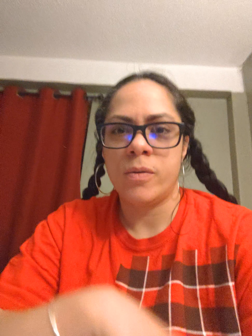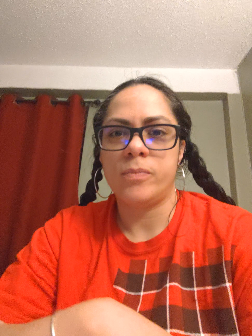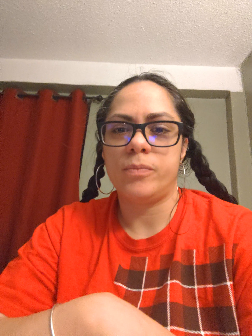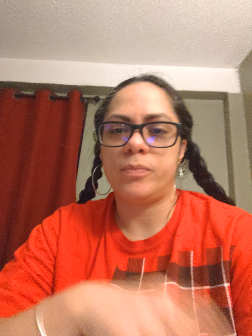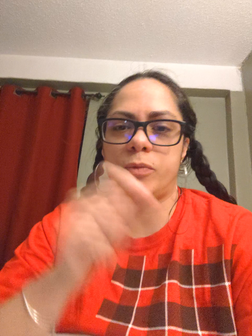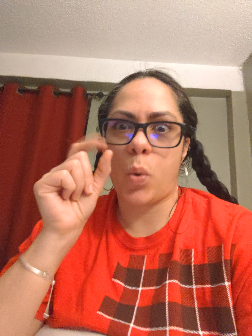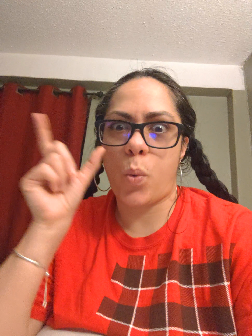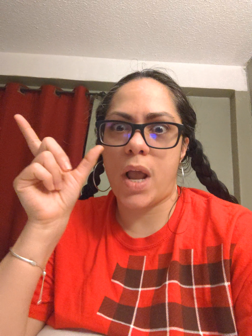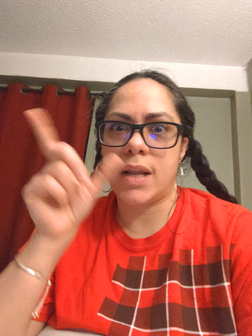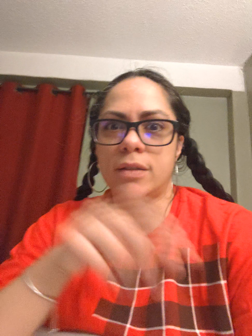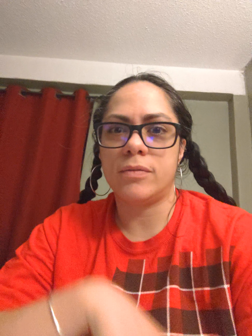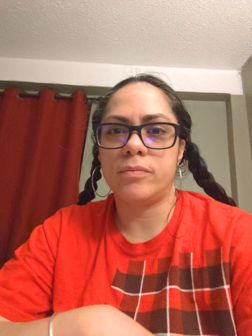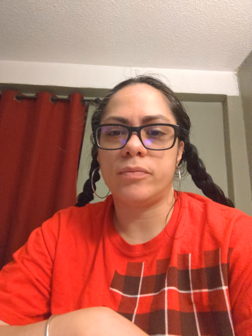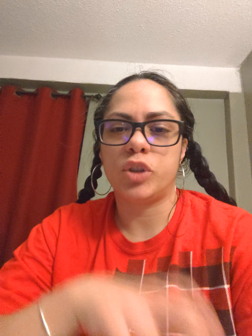wake